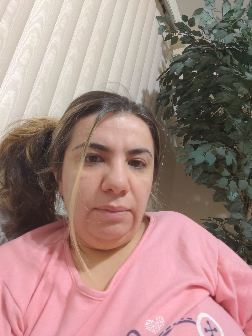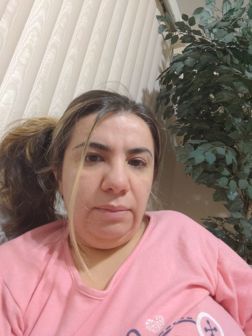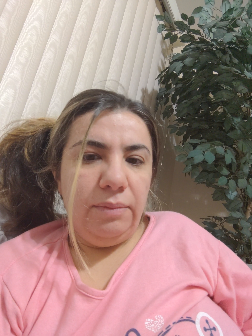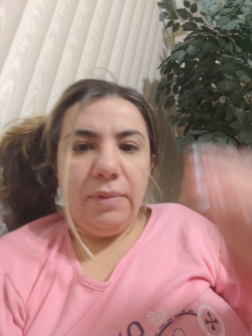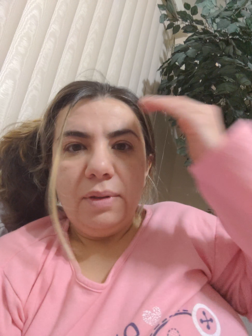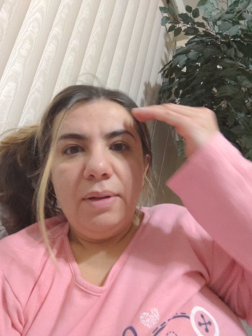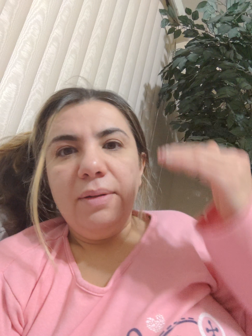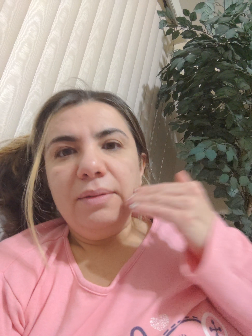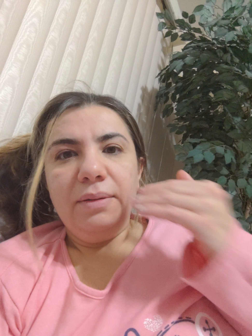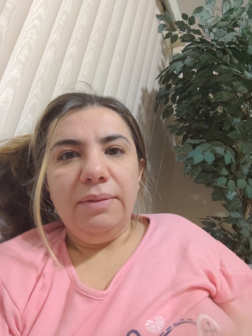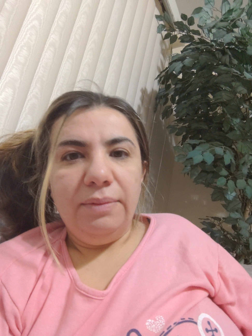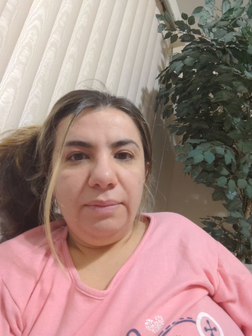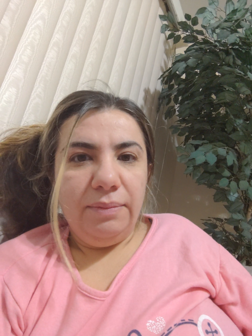head